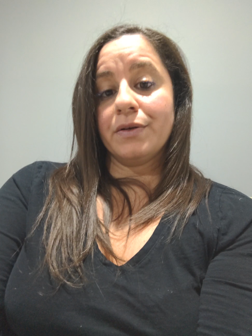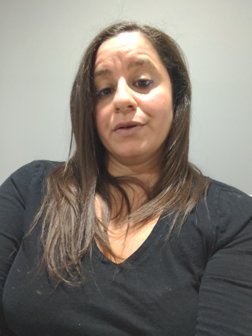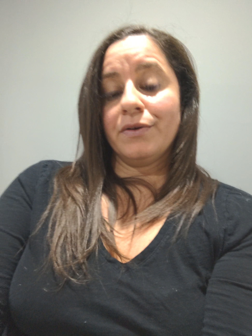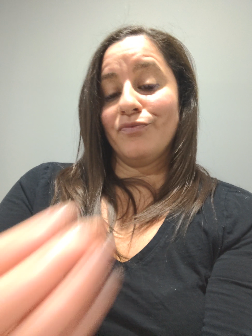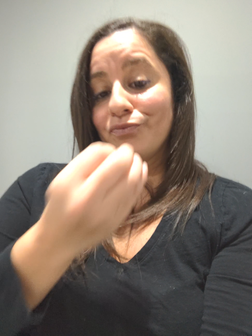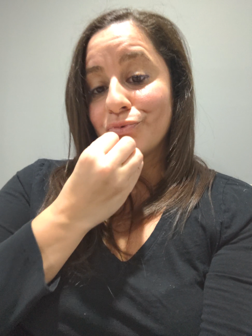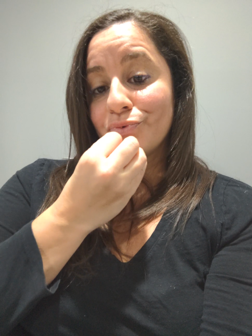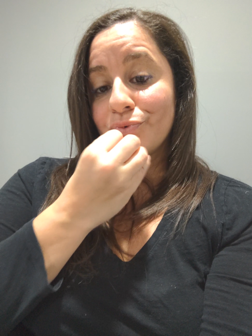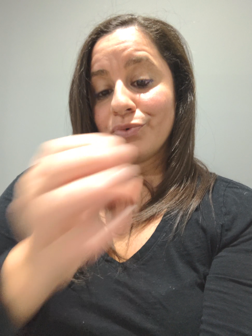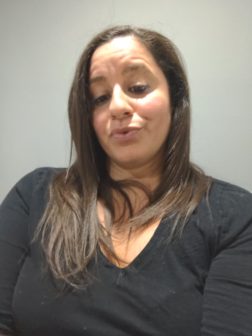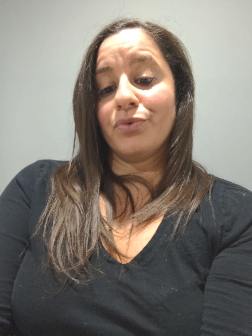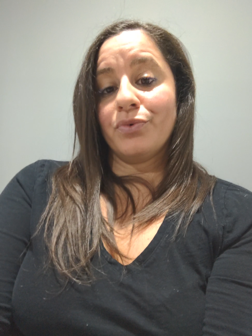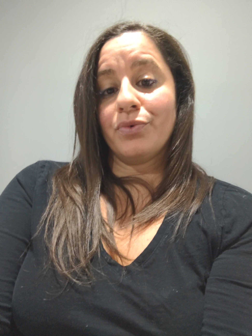food